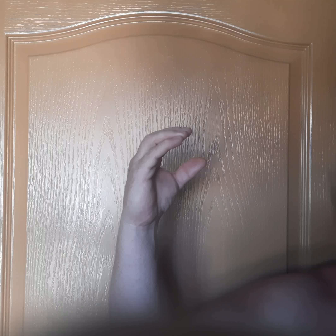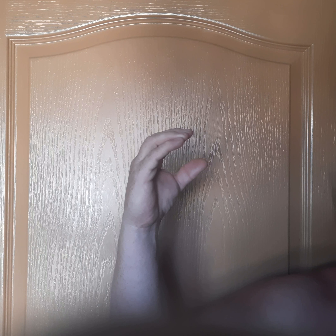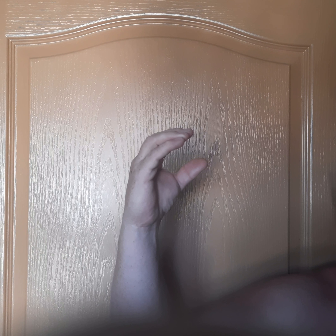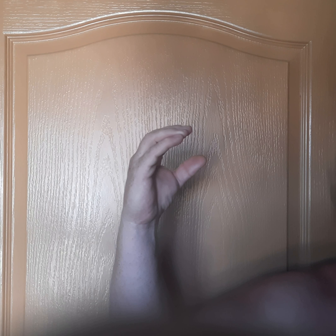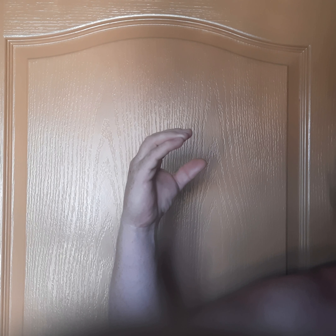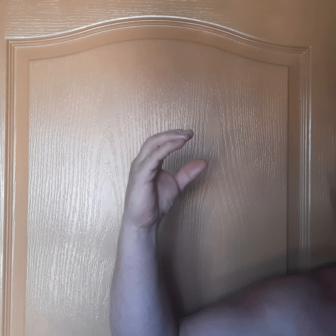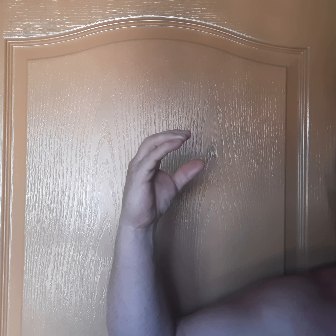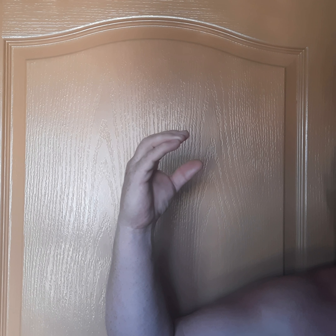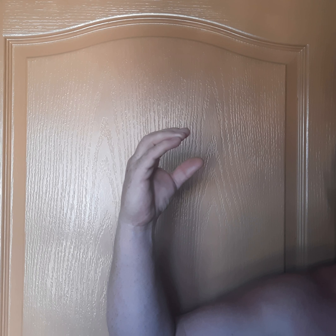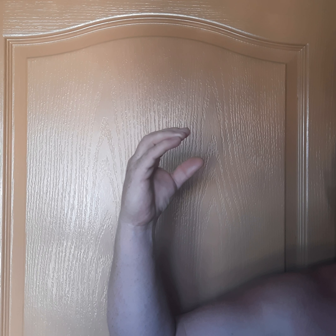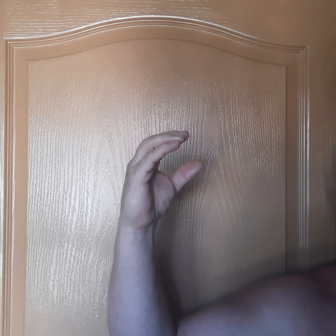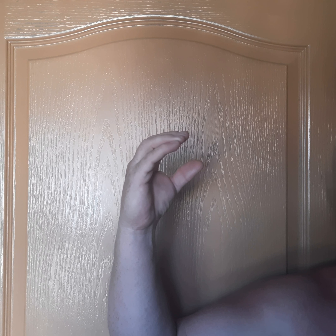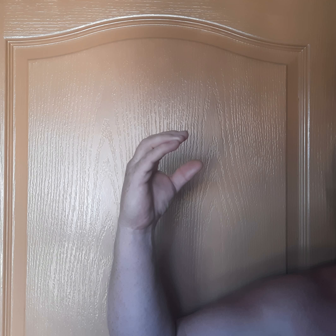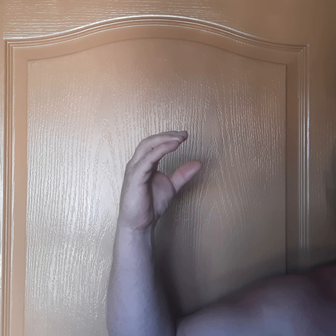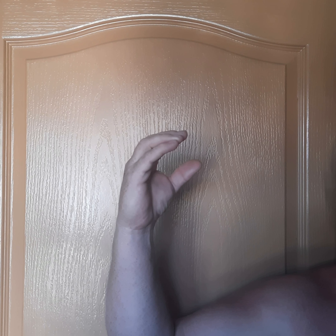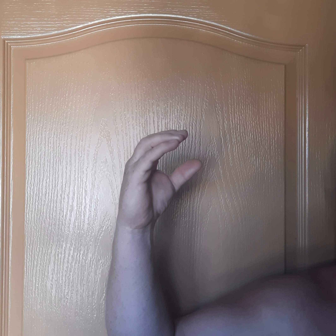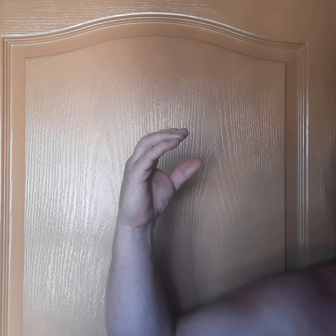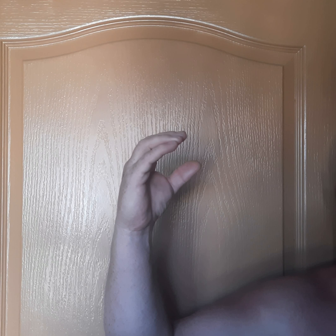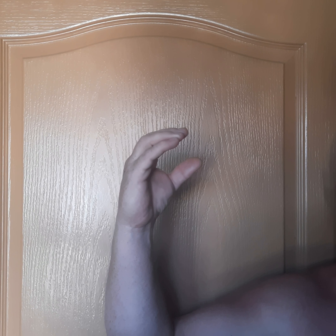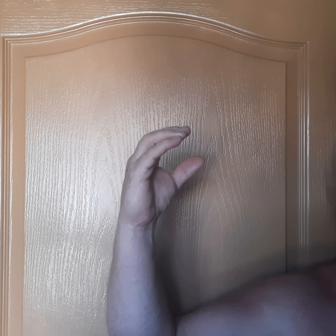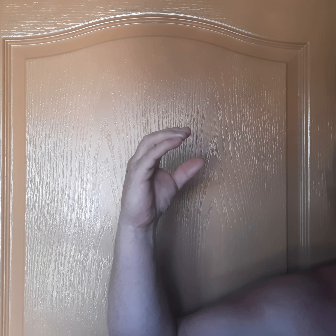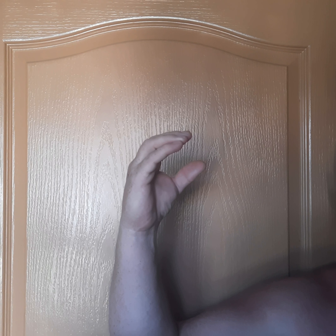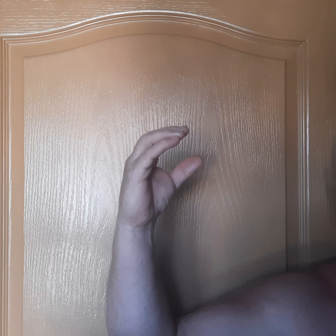С